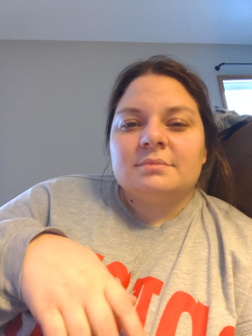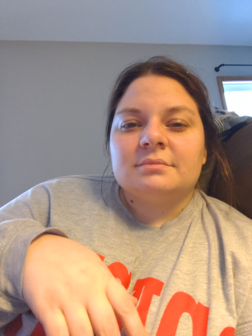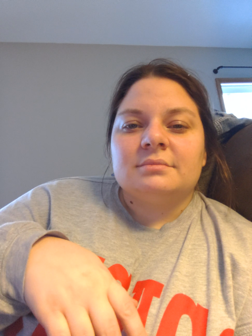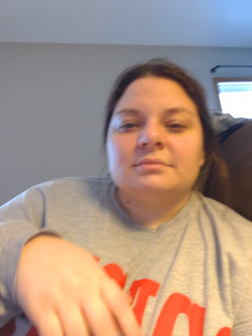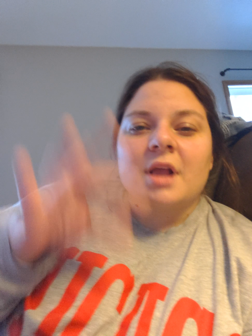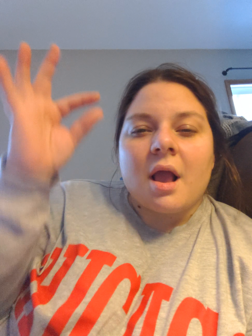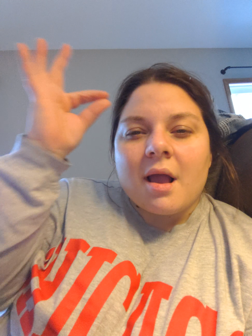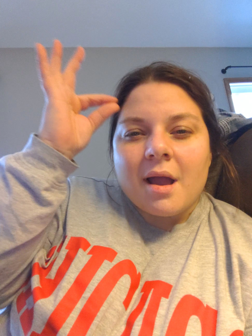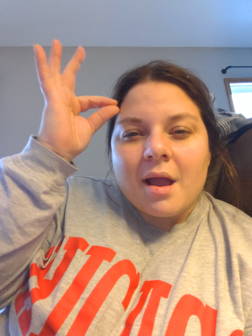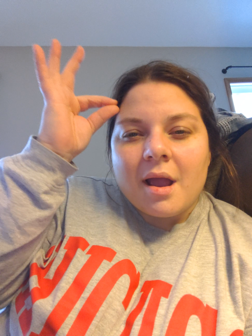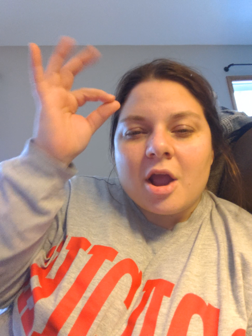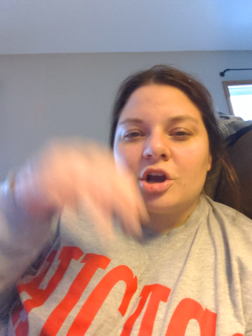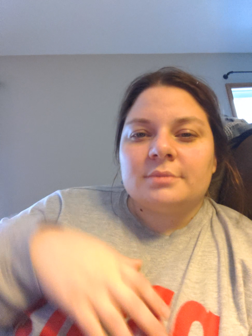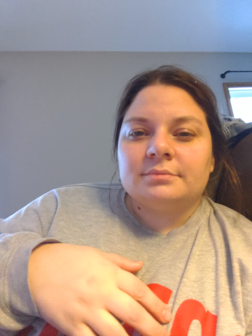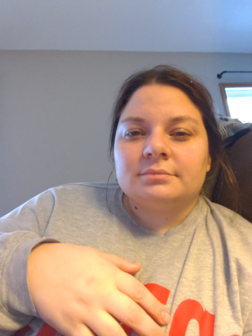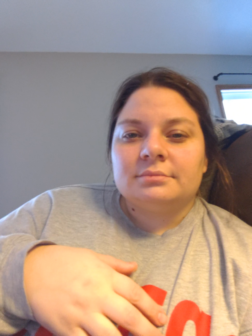hair